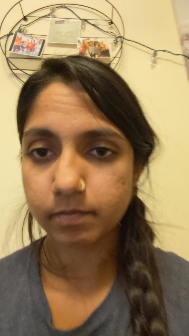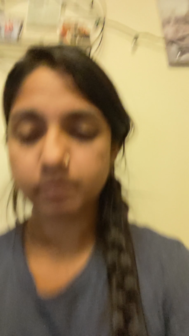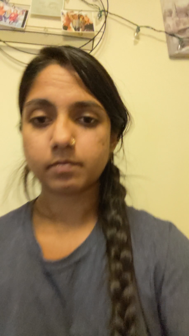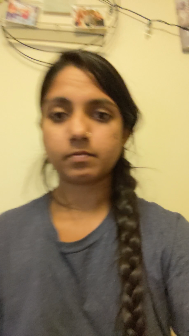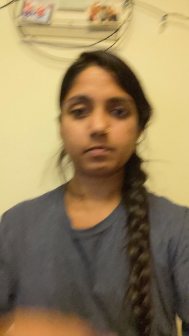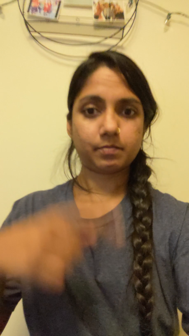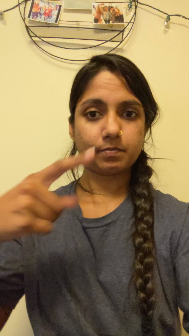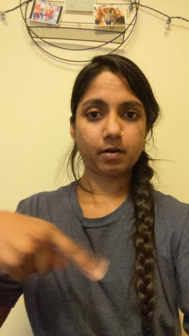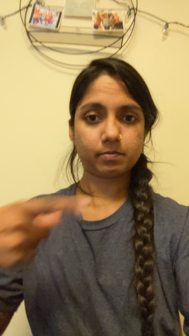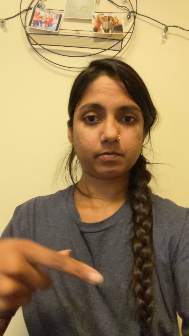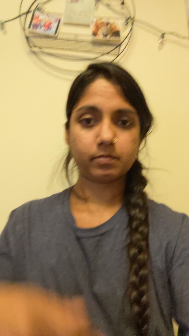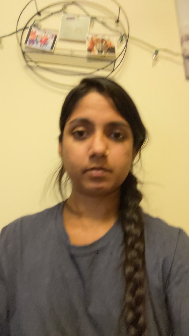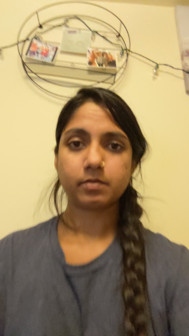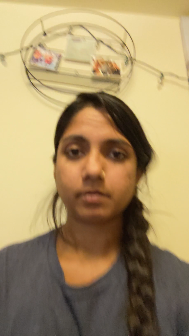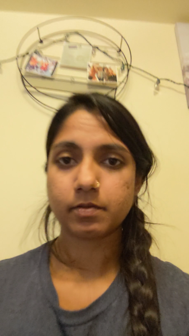about